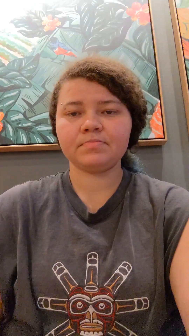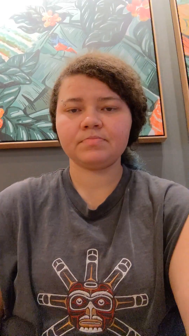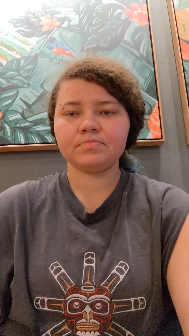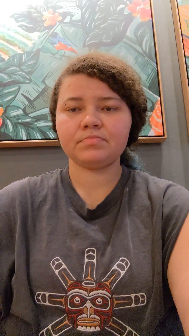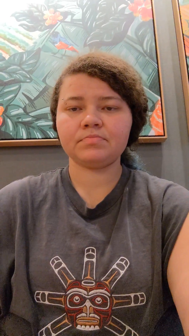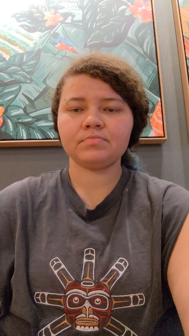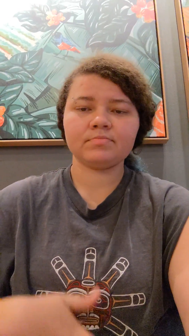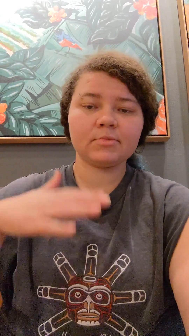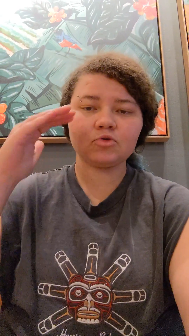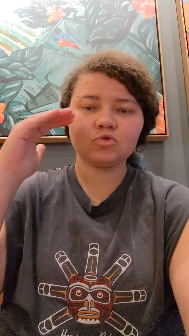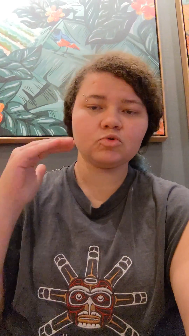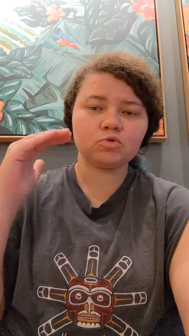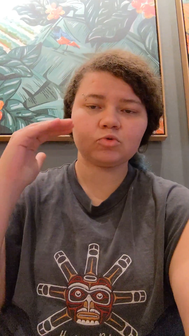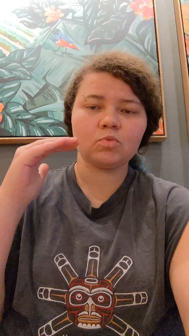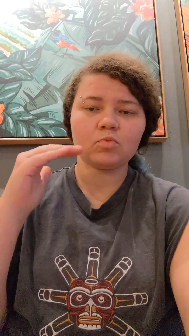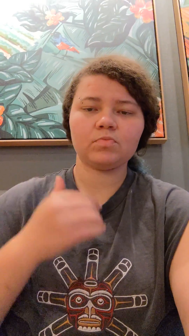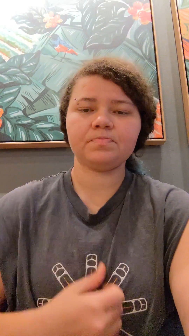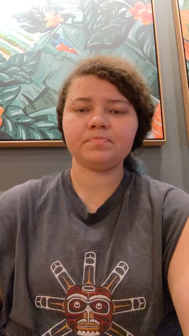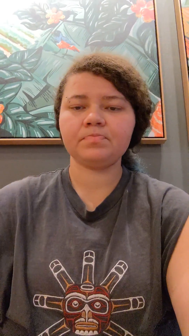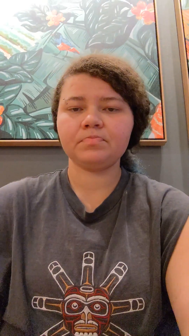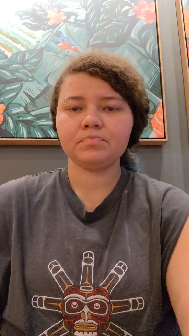short